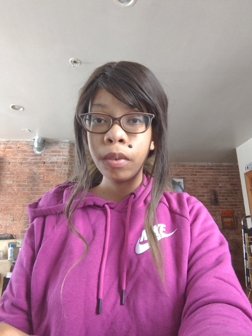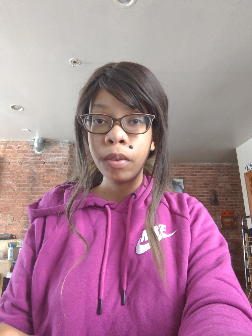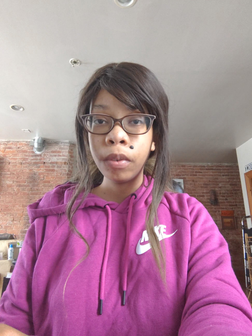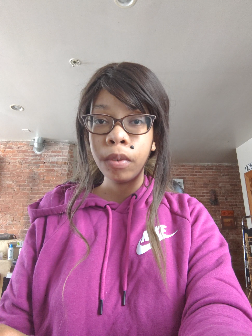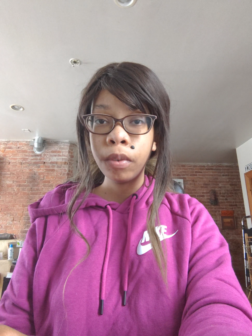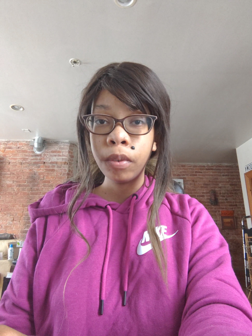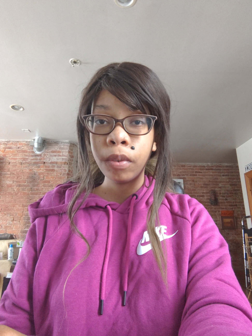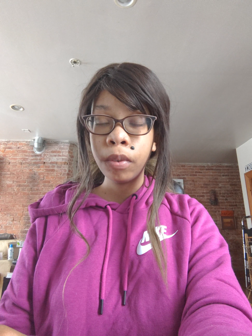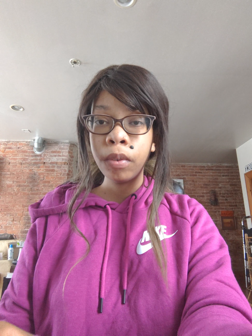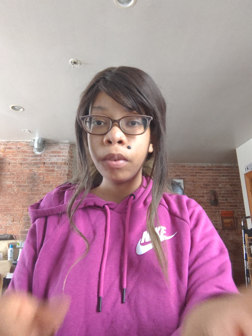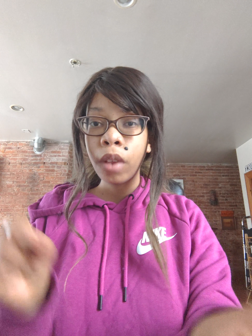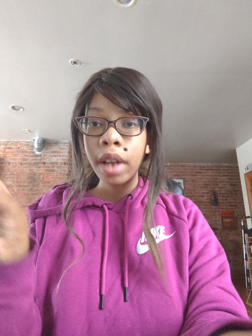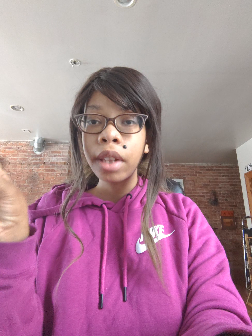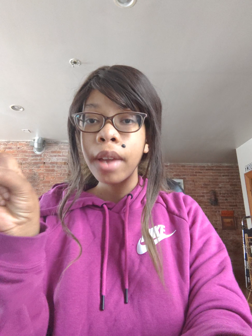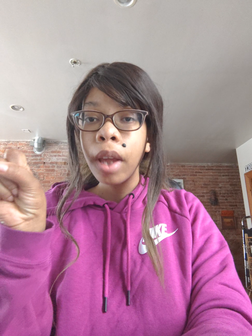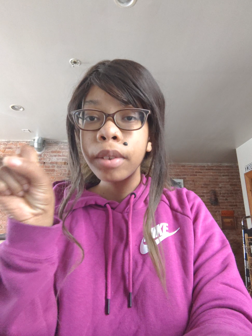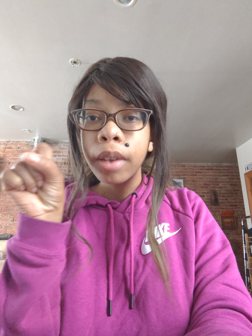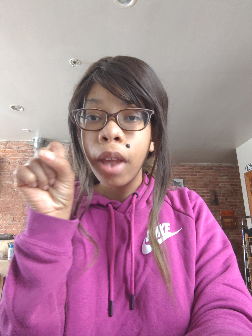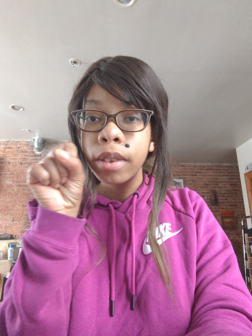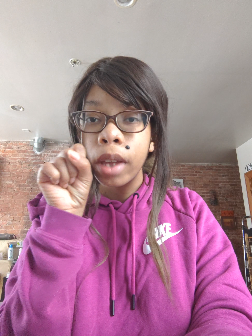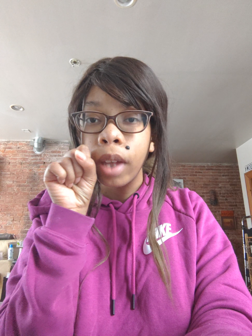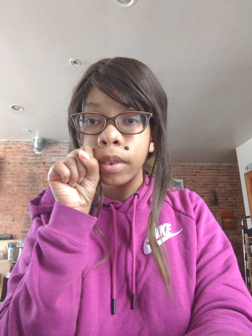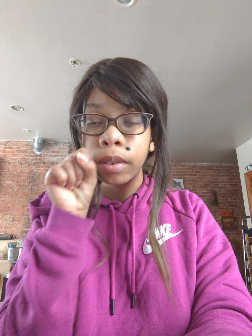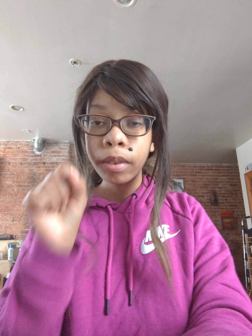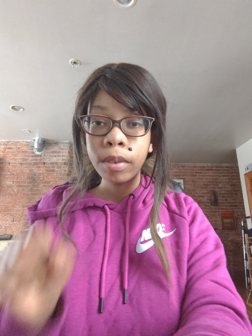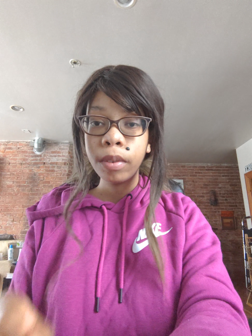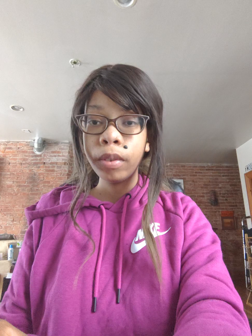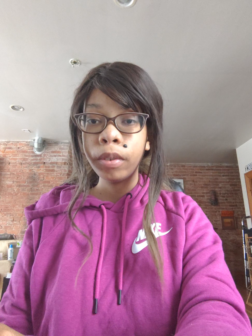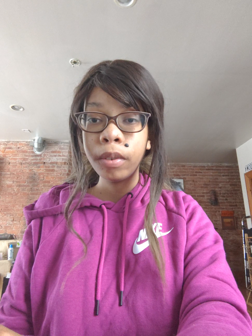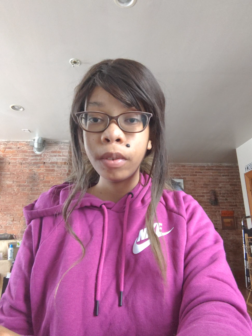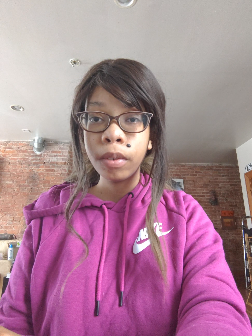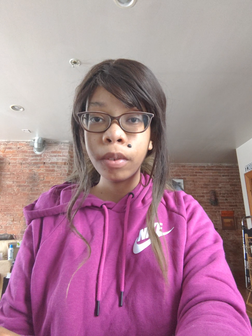carrot